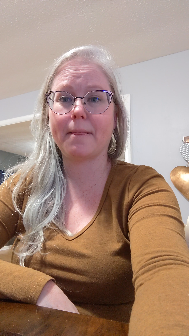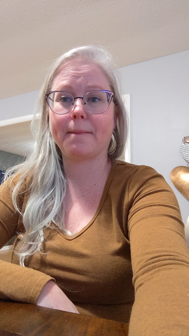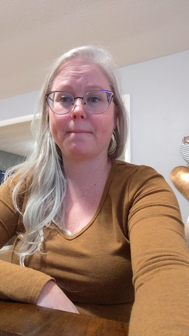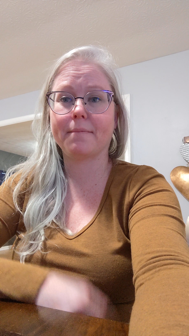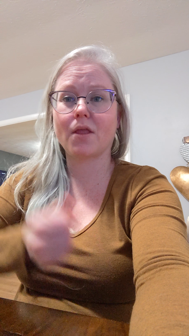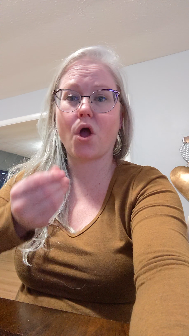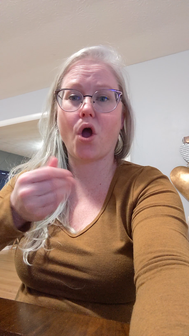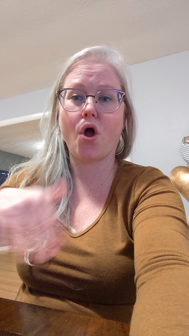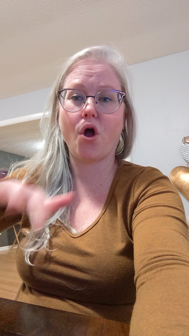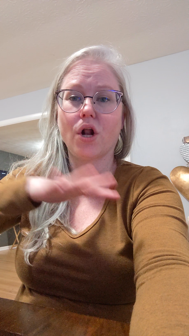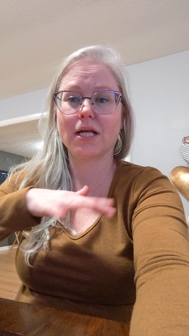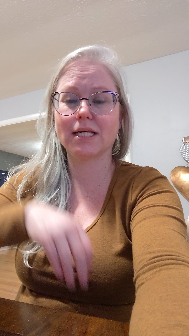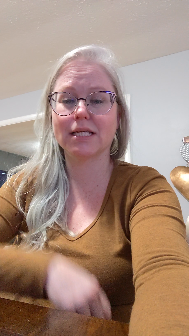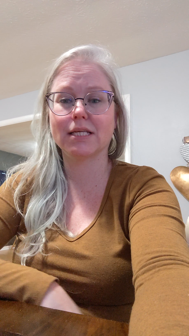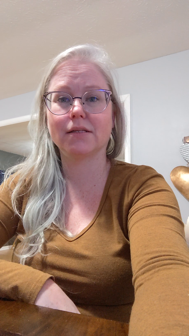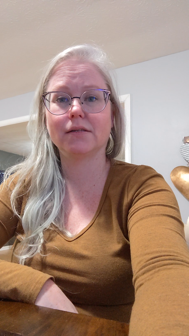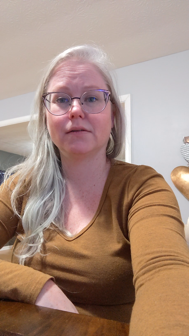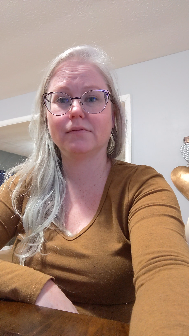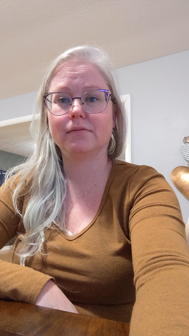garden